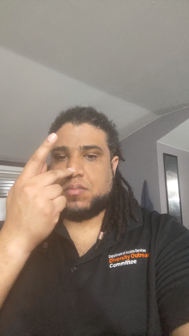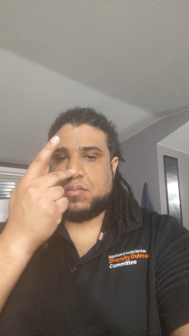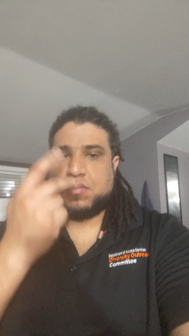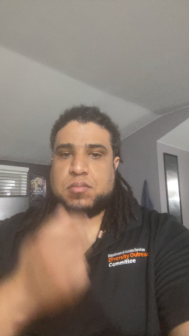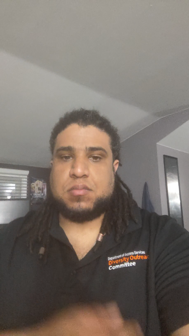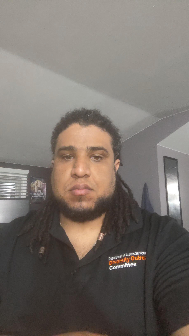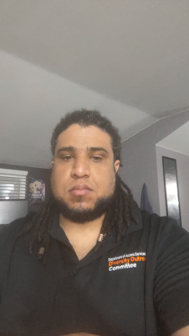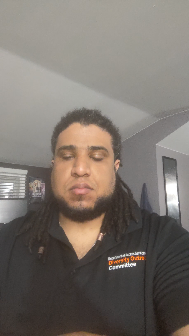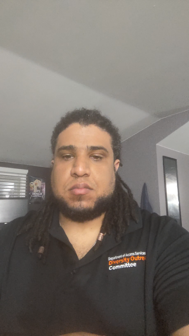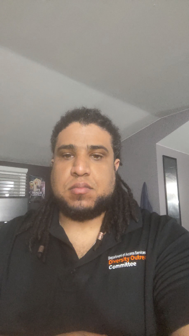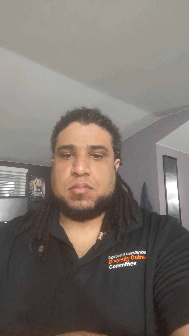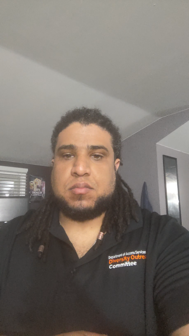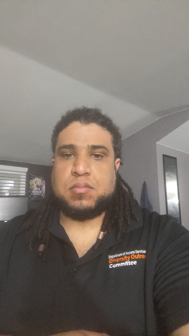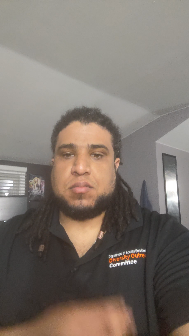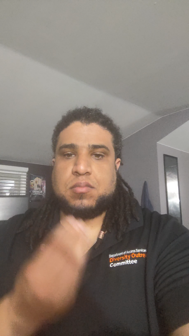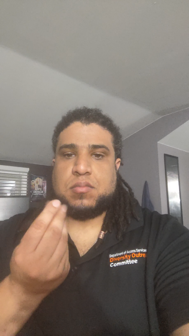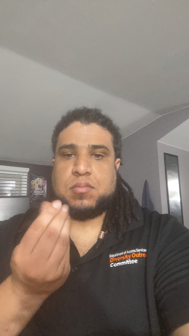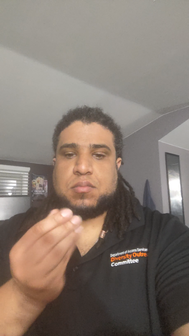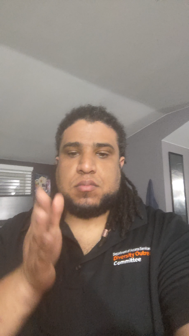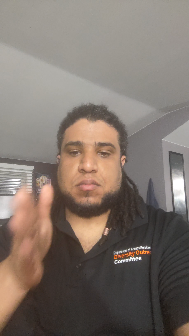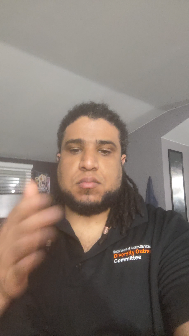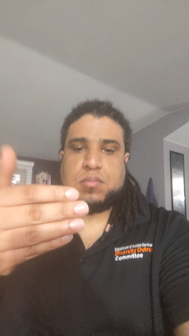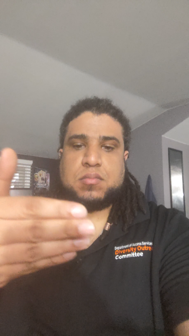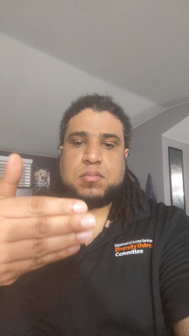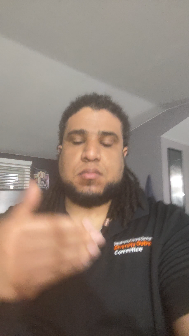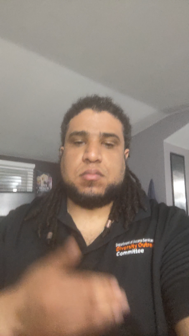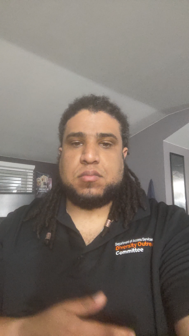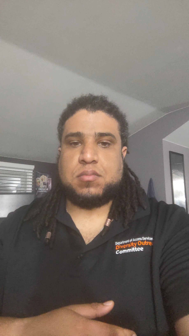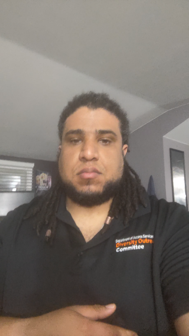sandbox